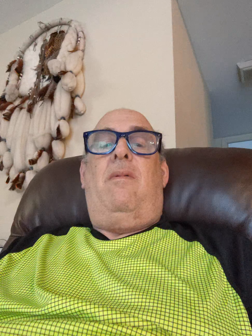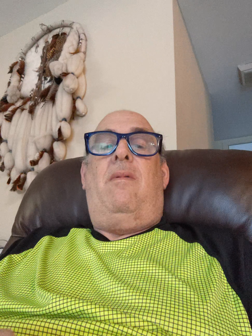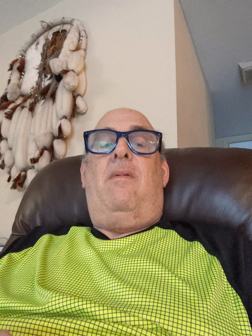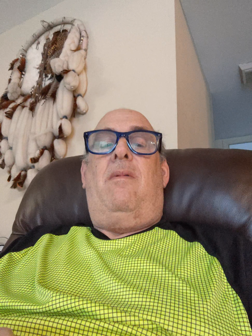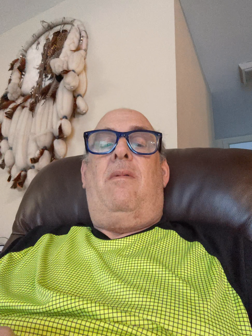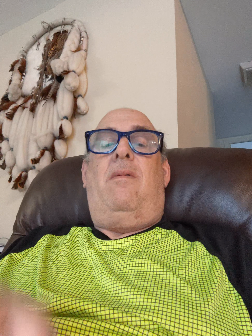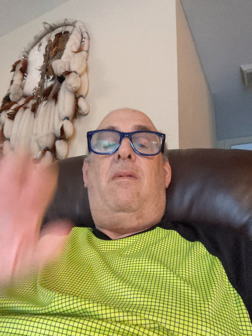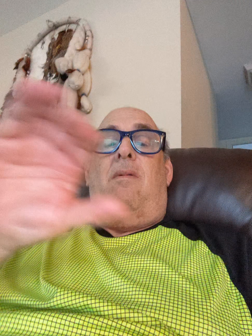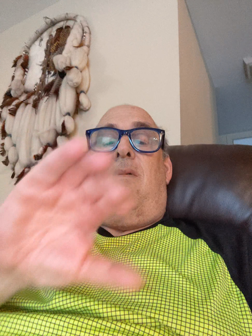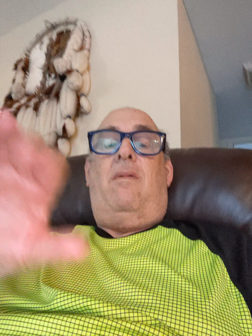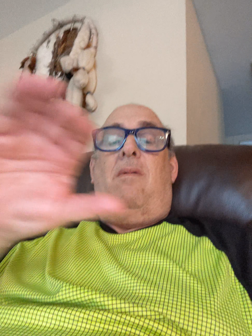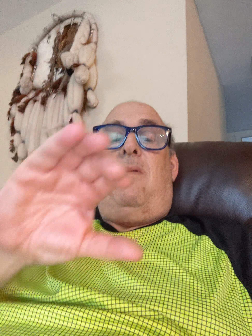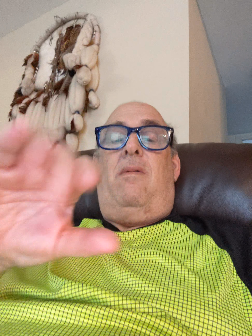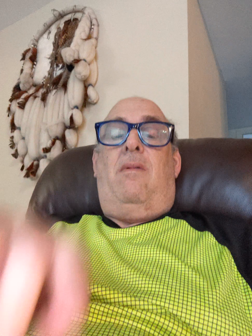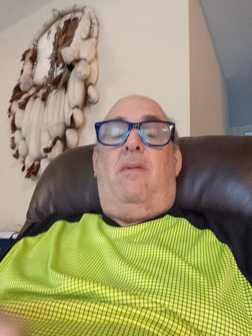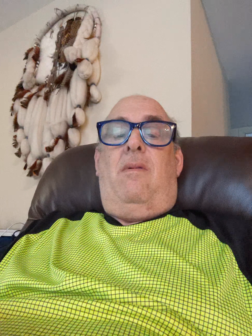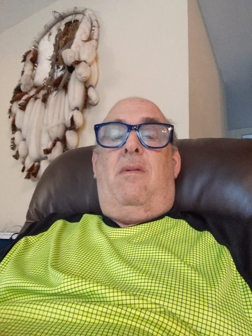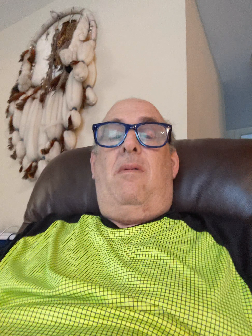chocolate